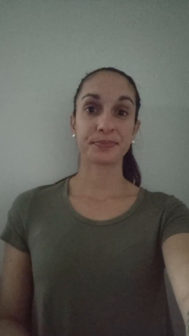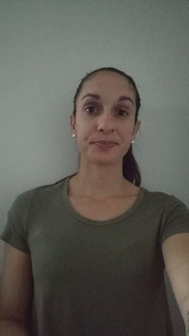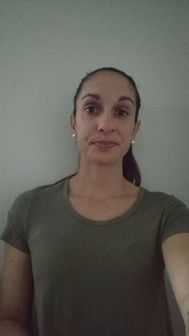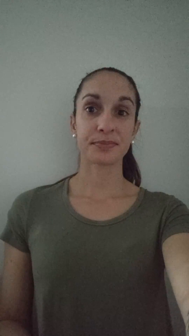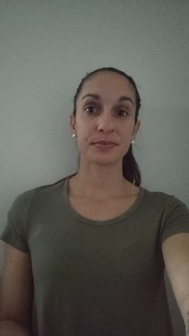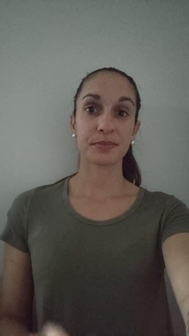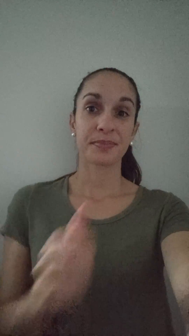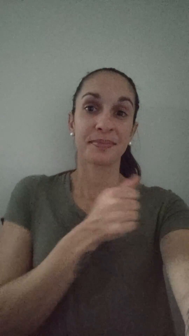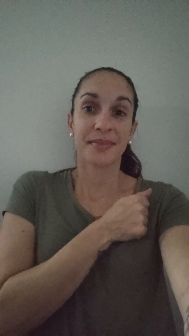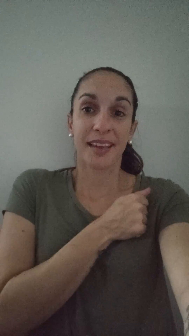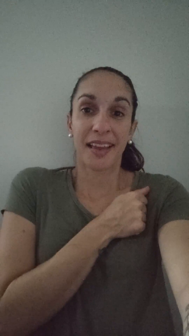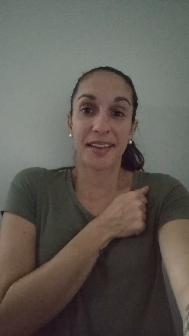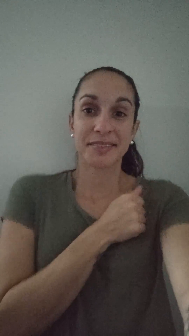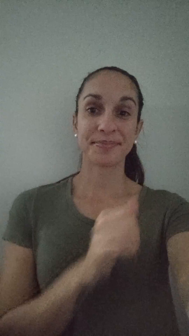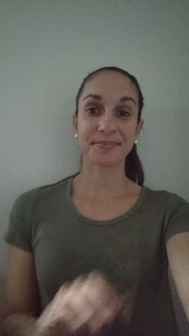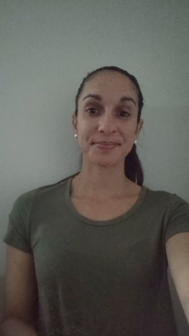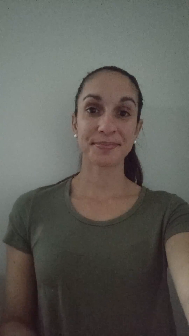hug